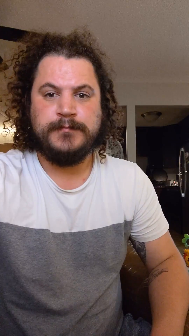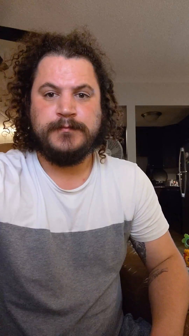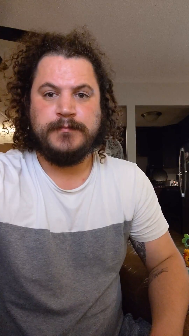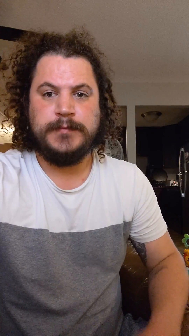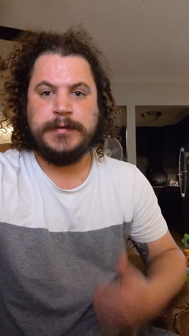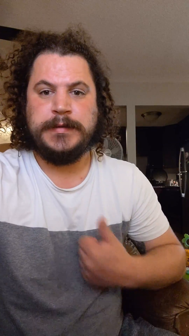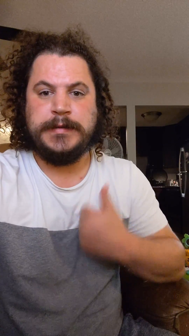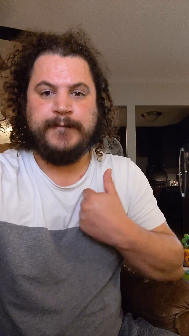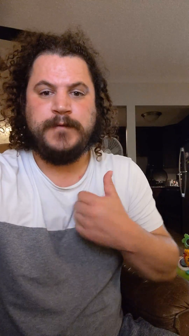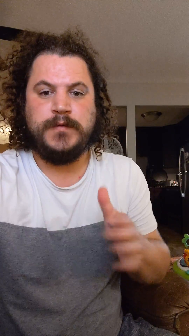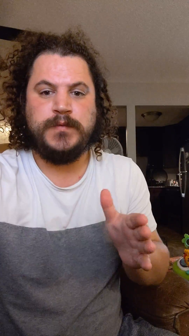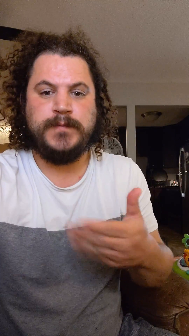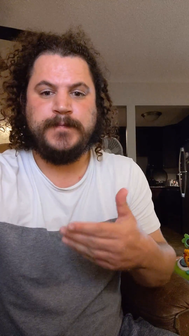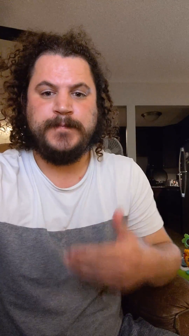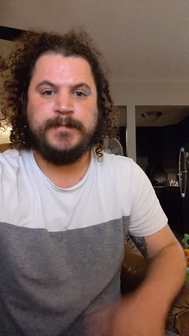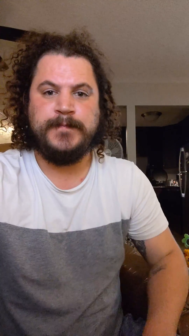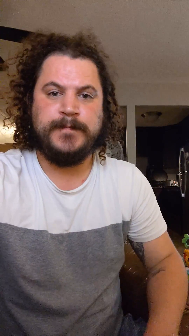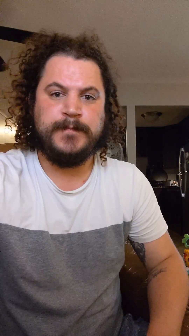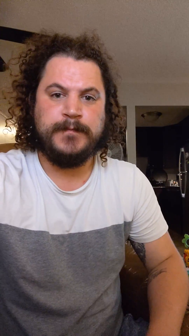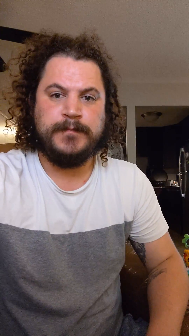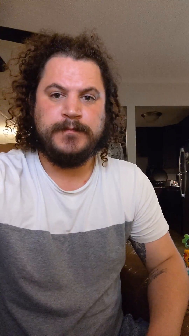living room